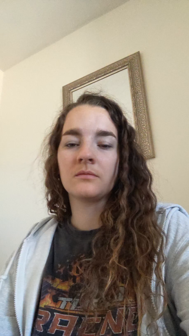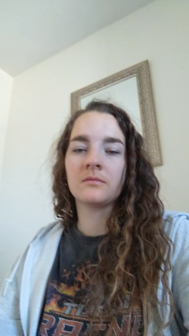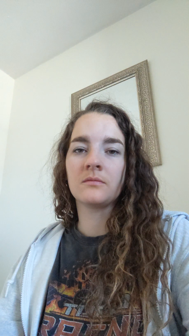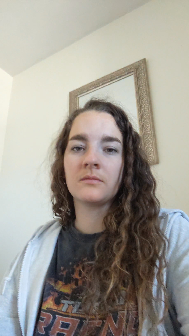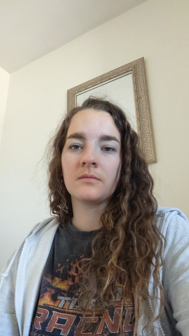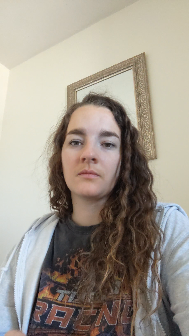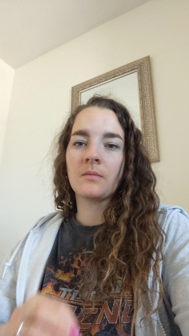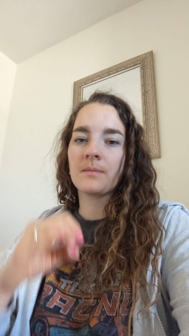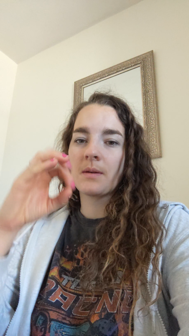bubbles